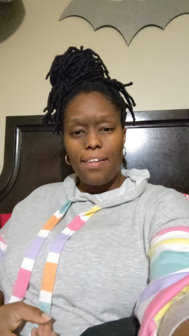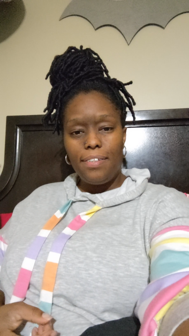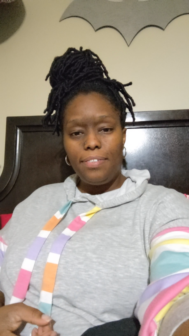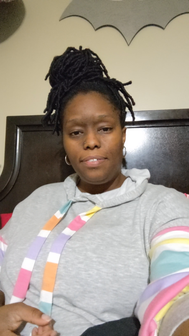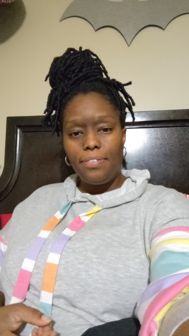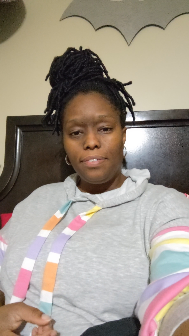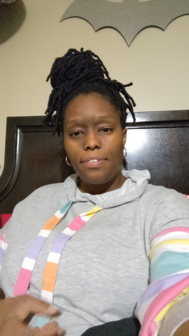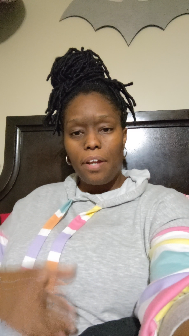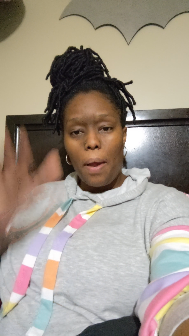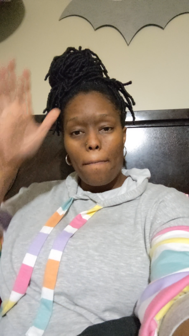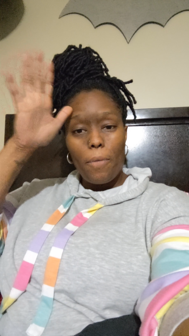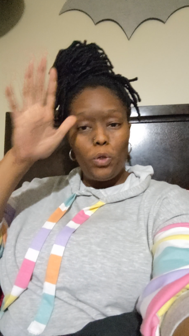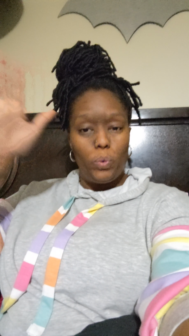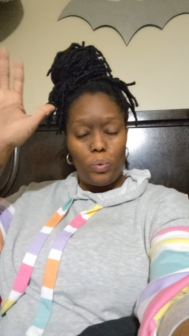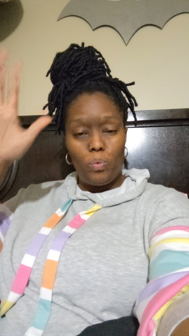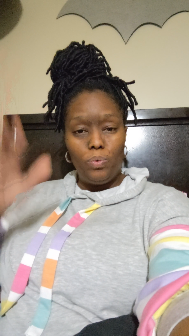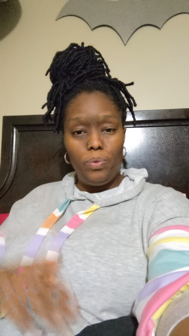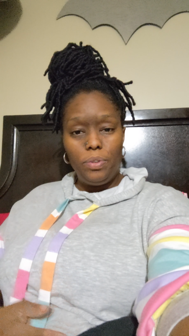moose